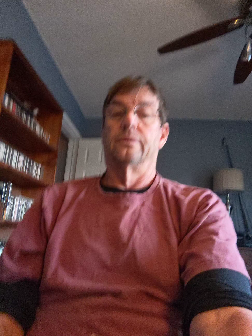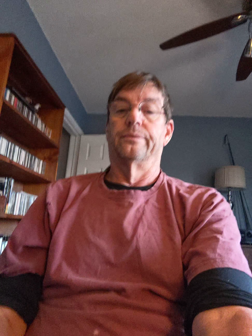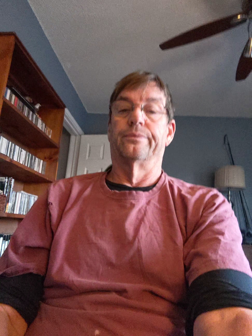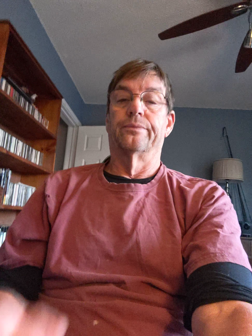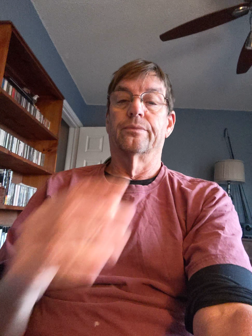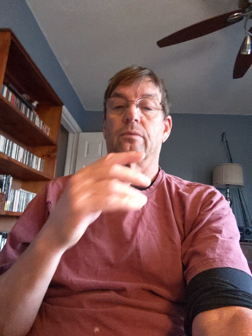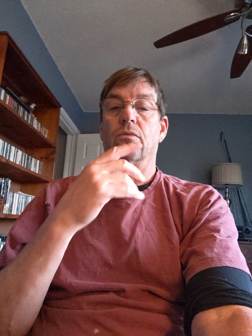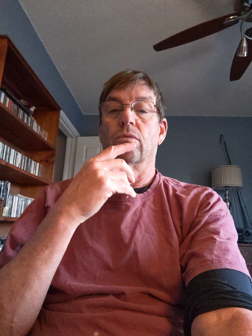red